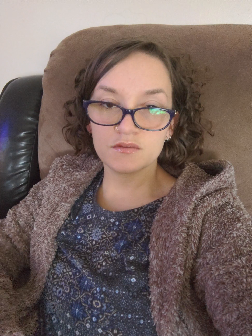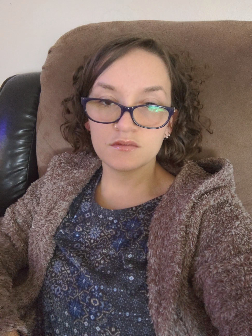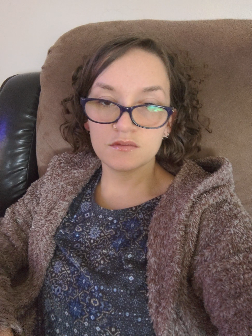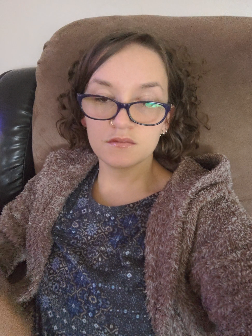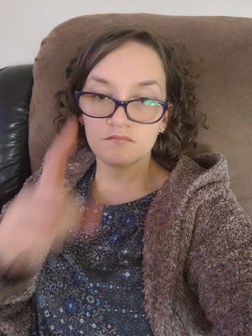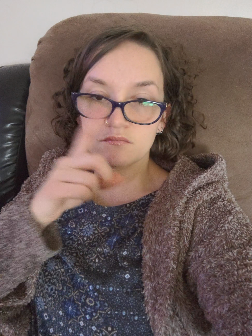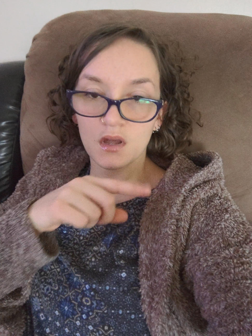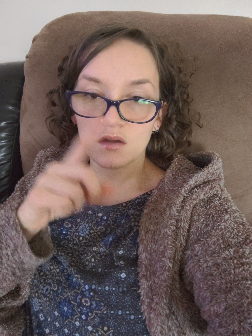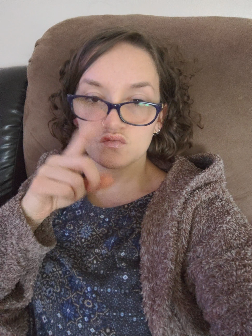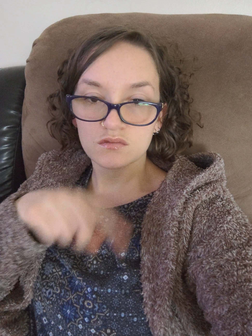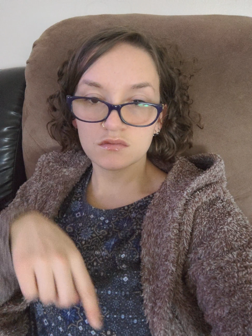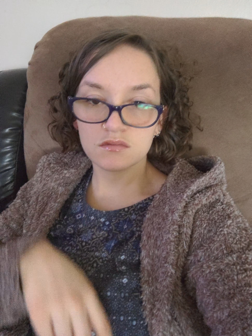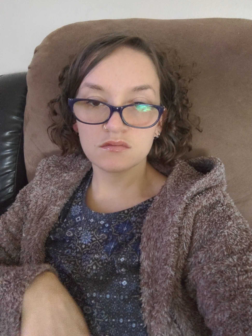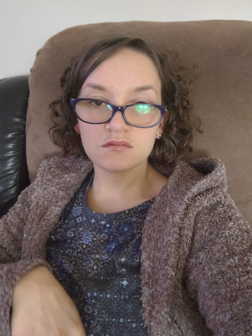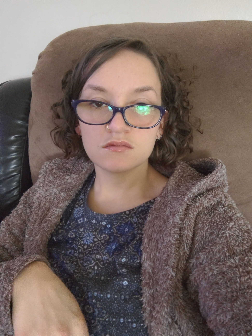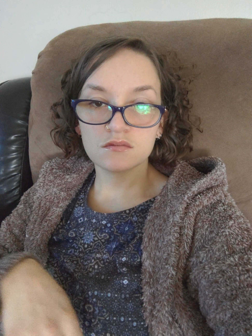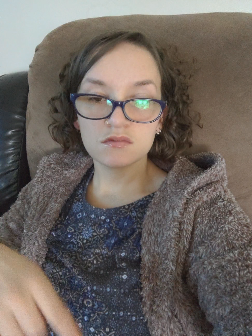mouse